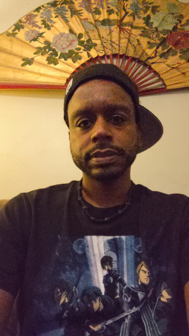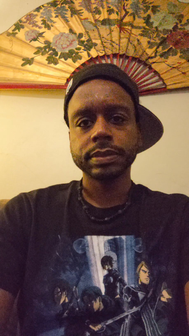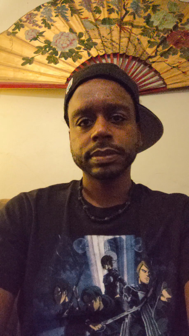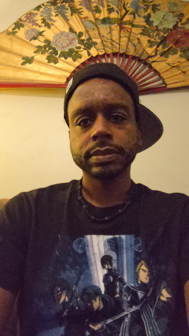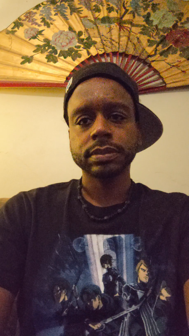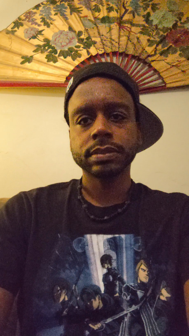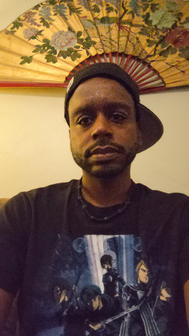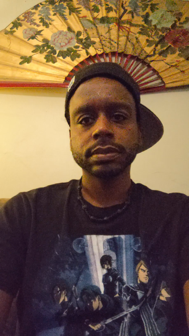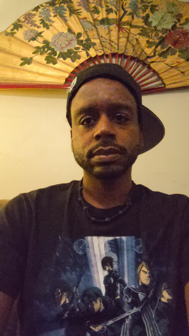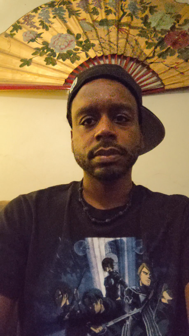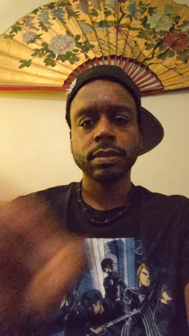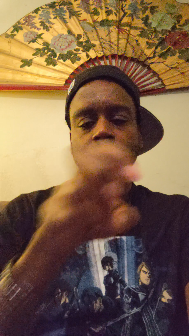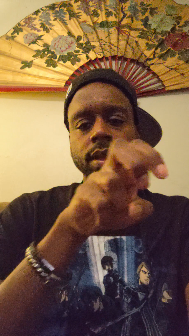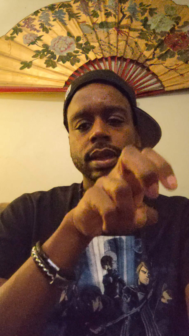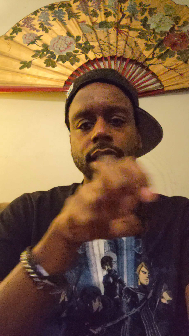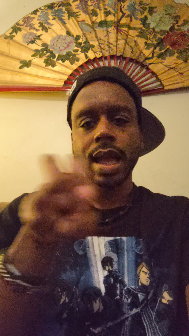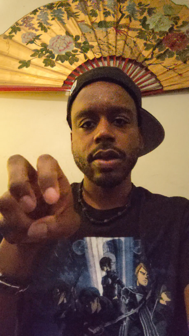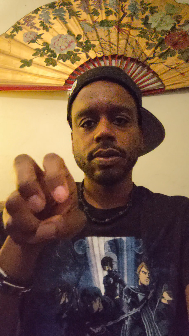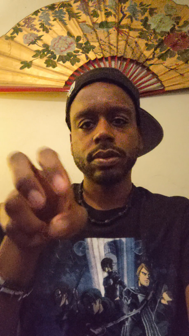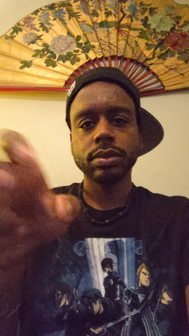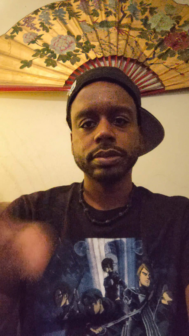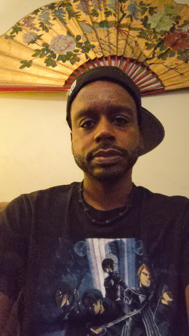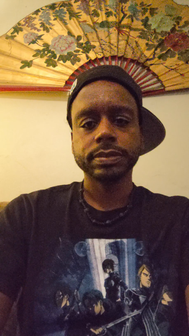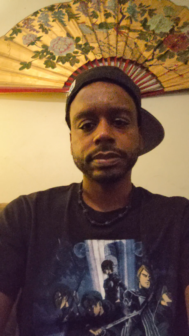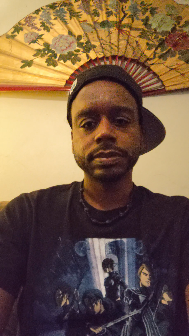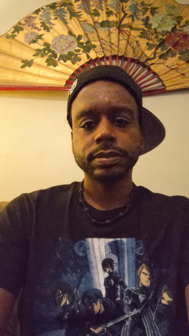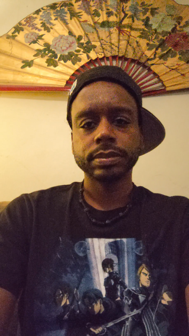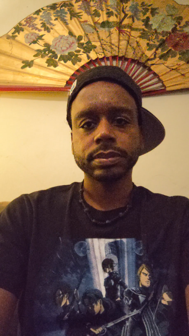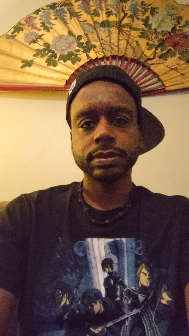couch